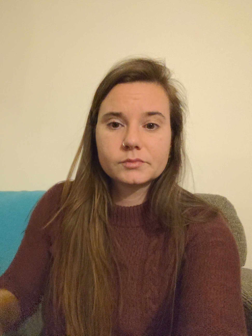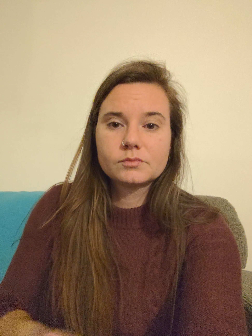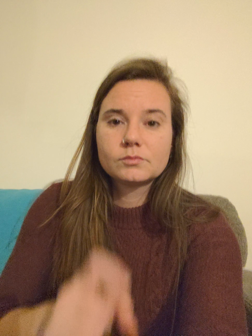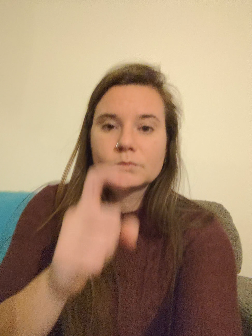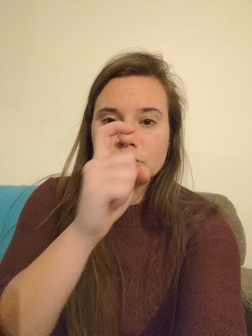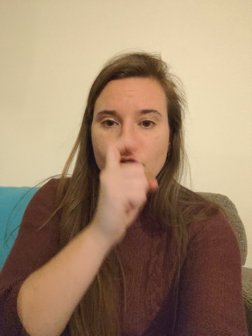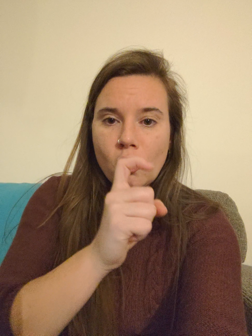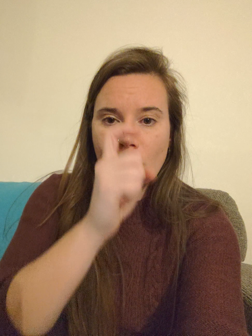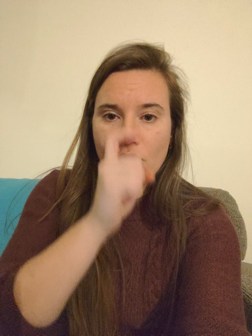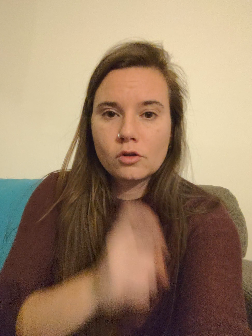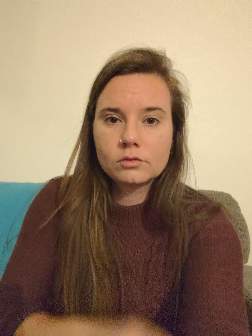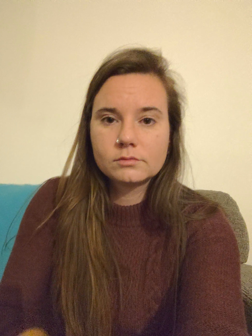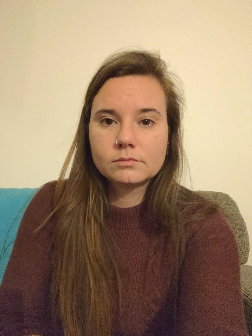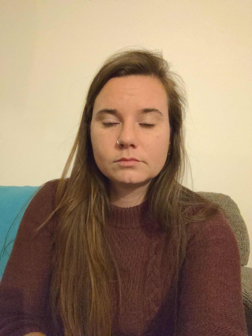doll